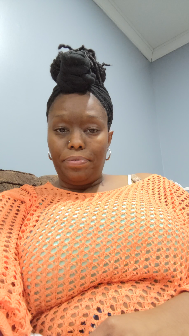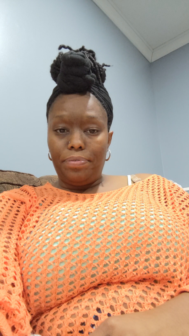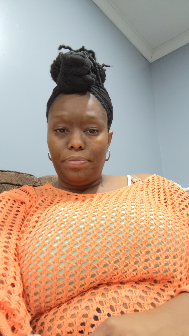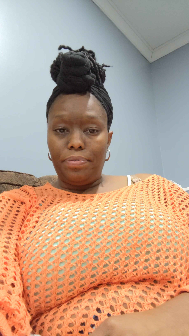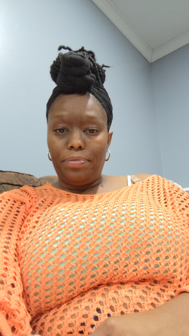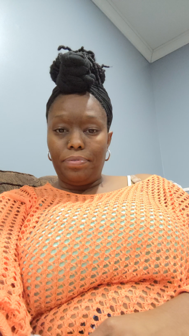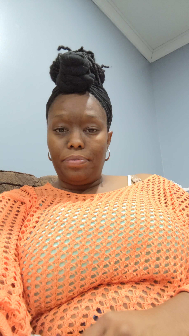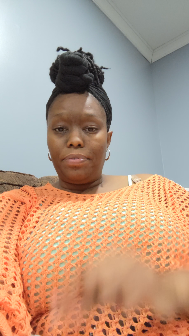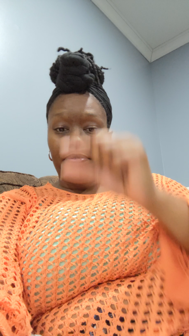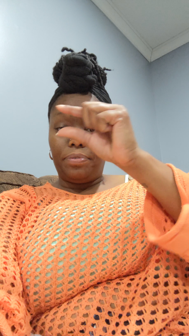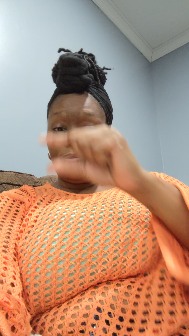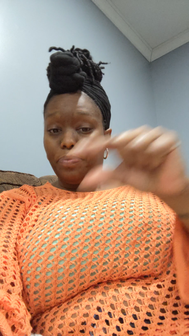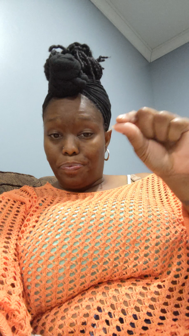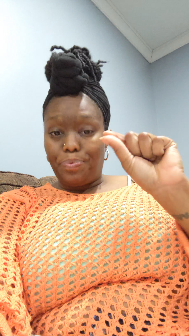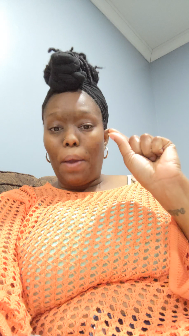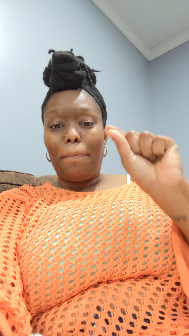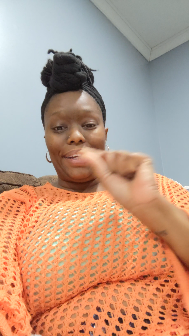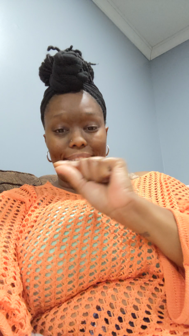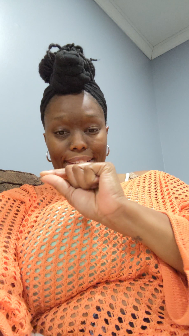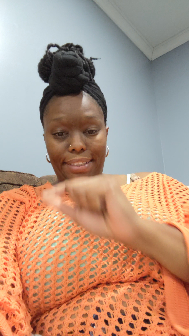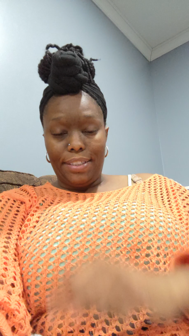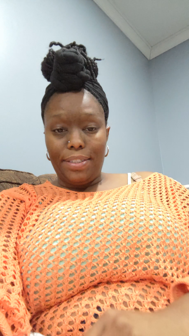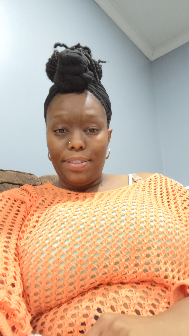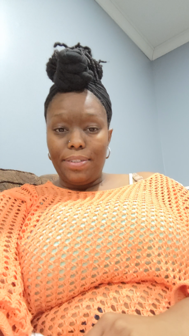peas